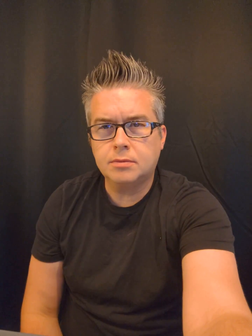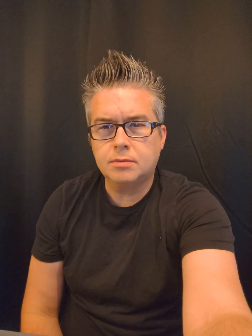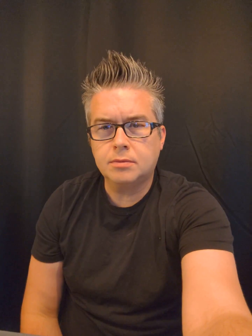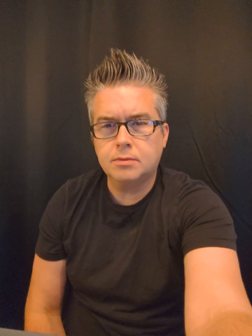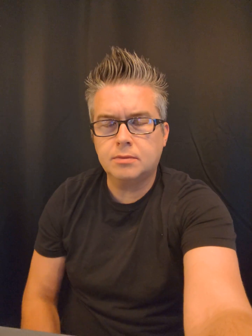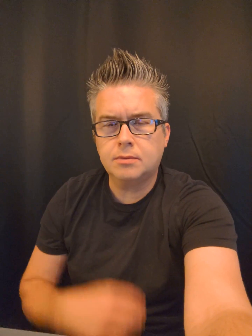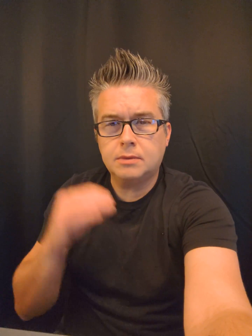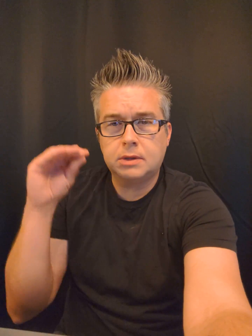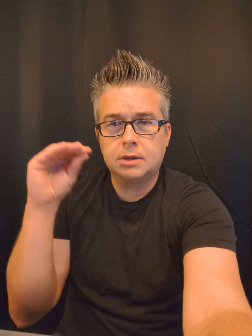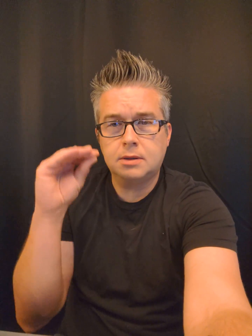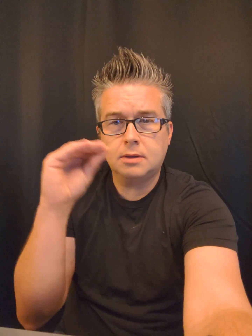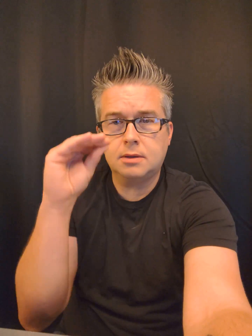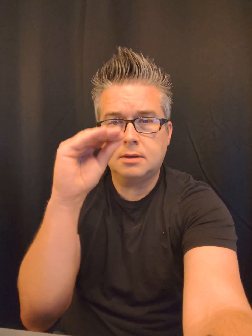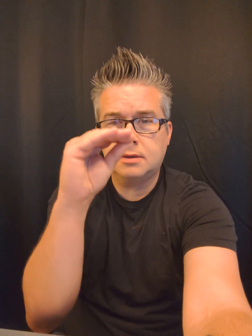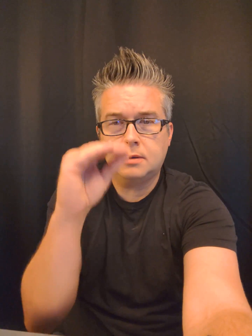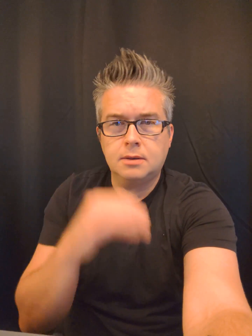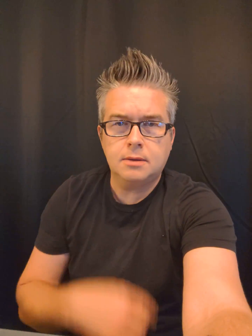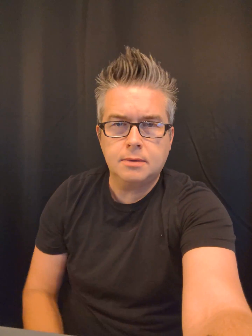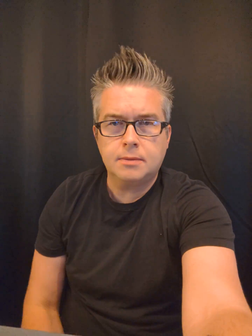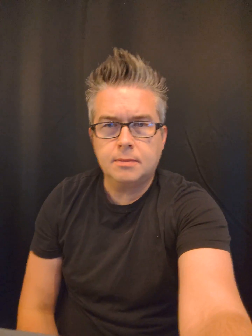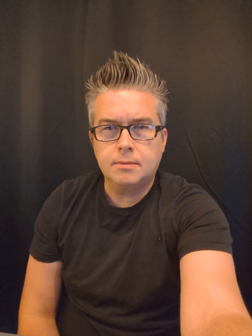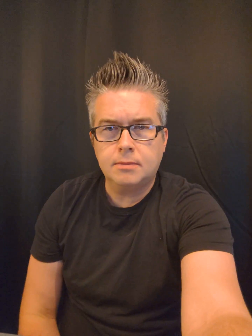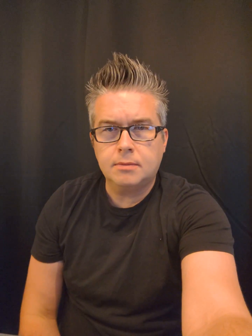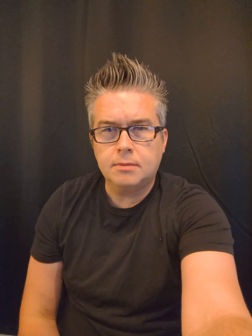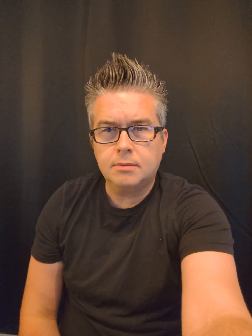dinosaur